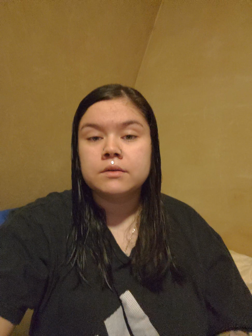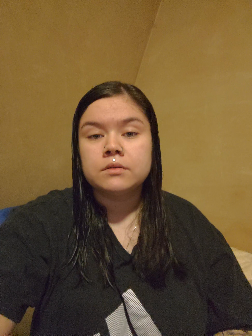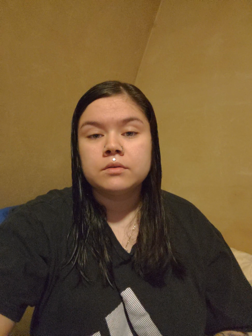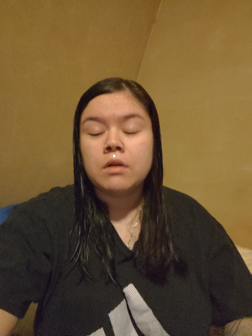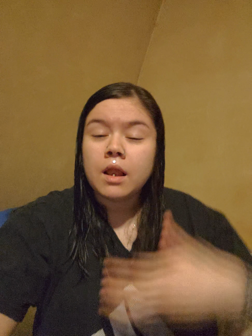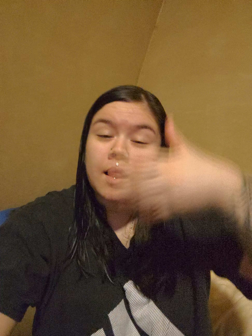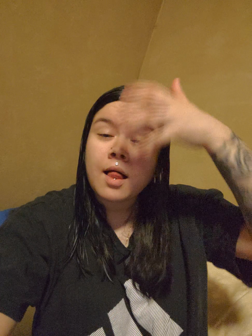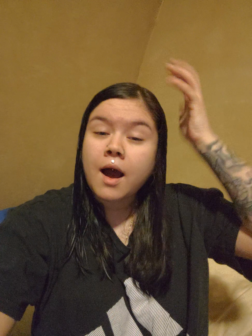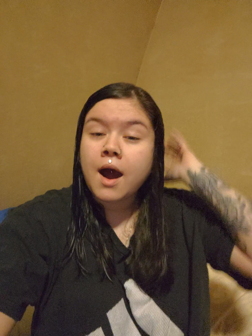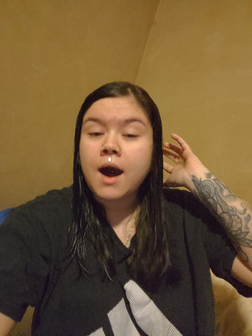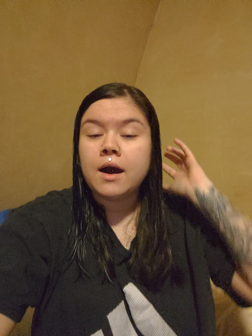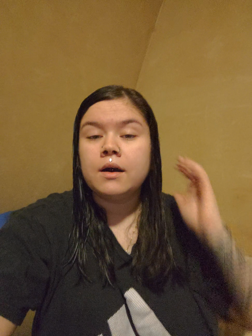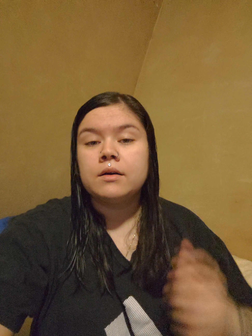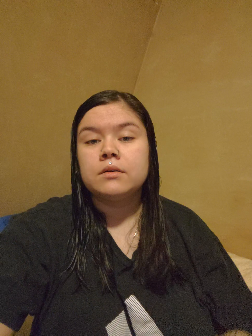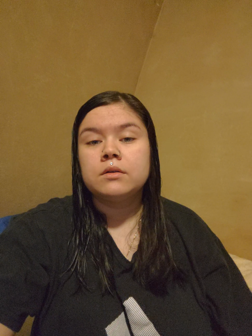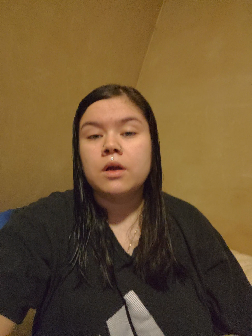lion